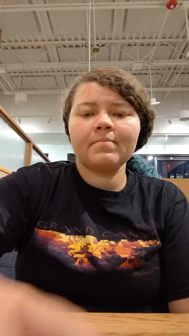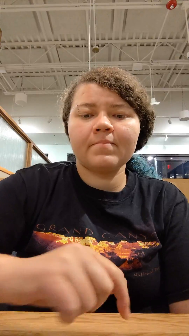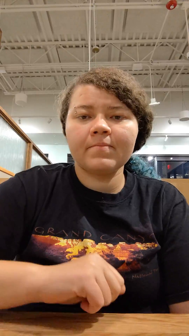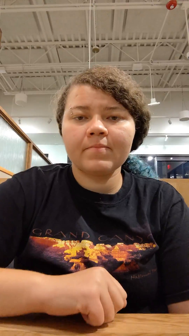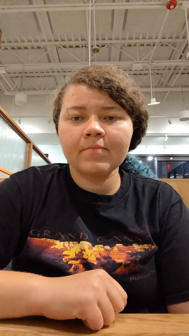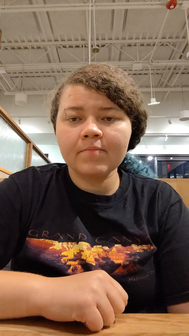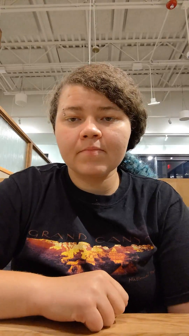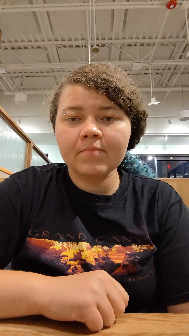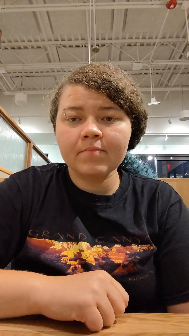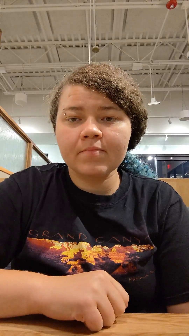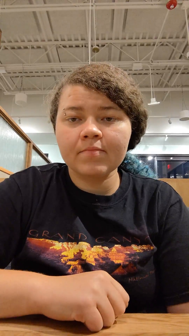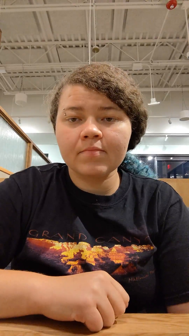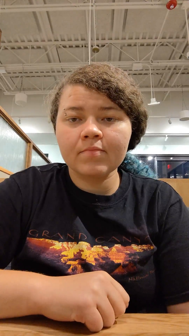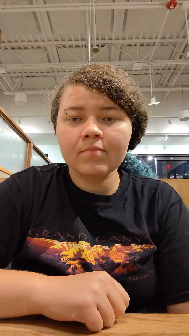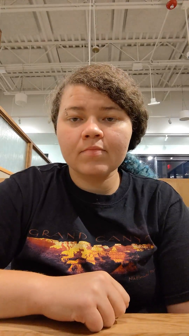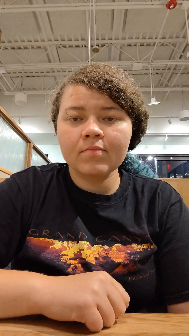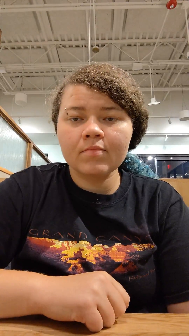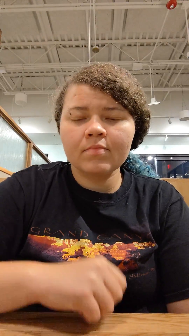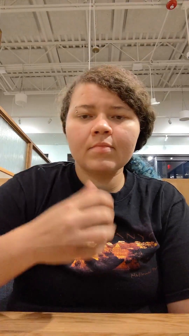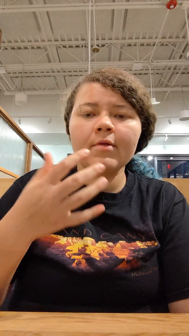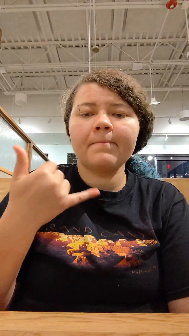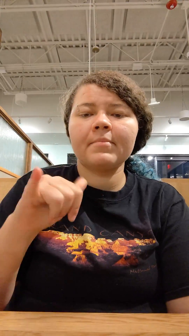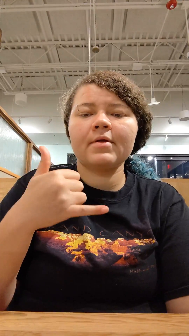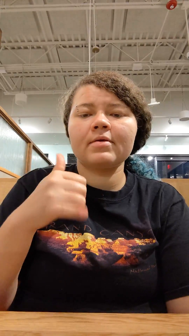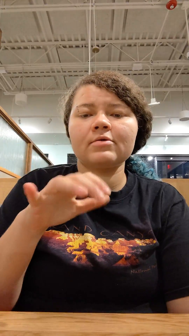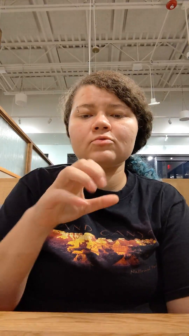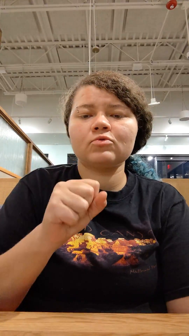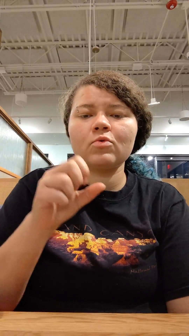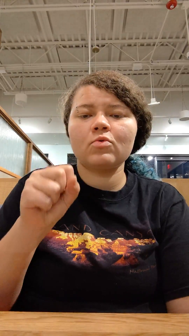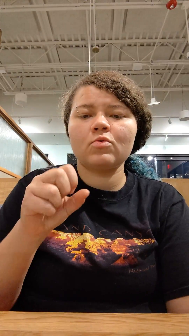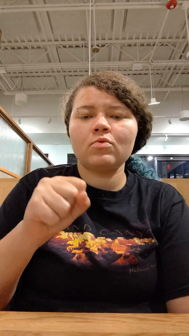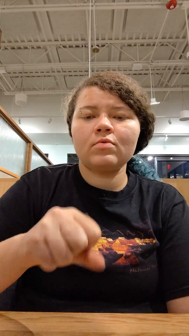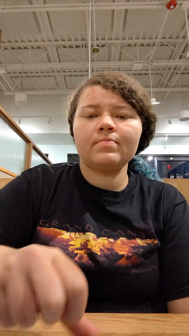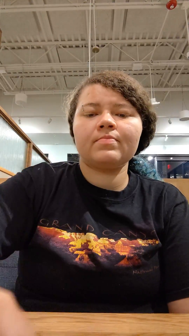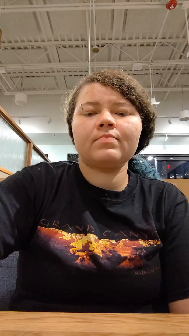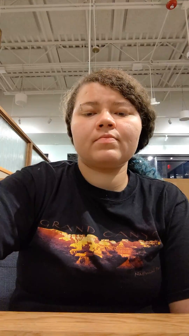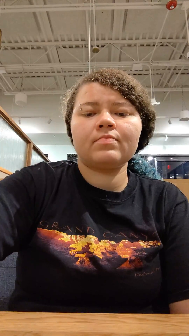play dough